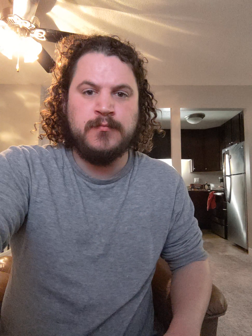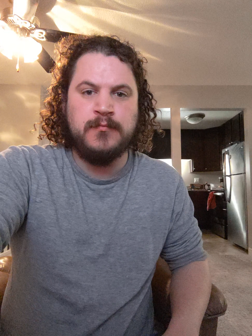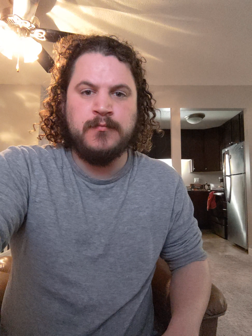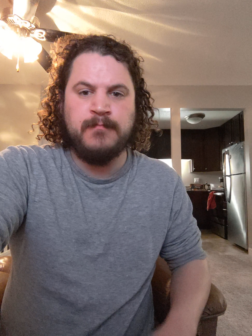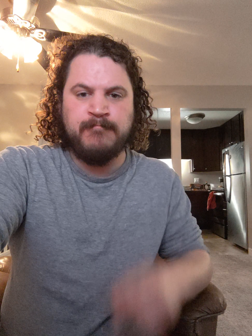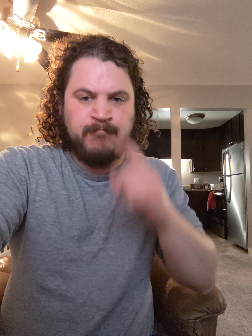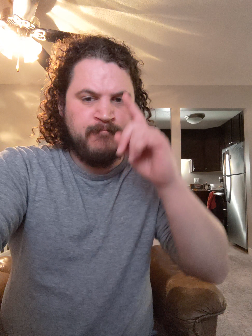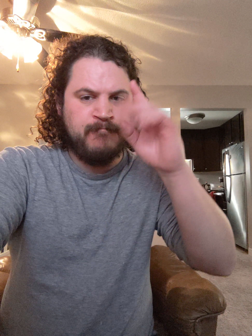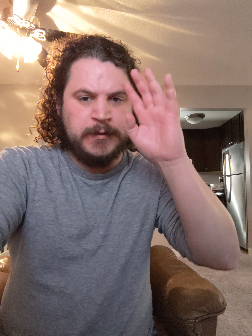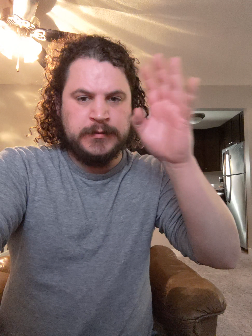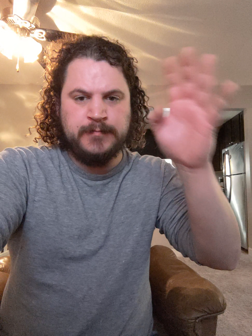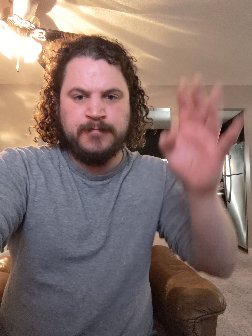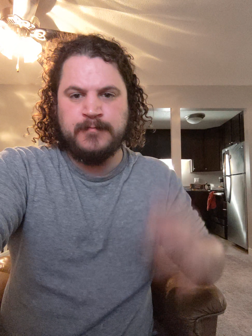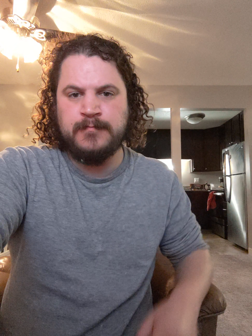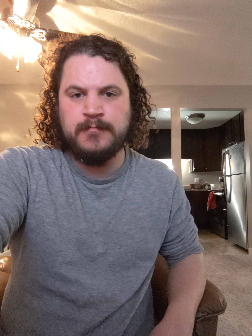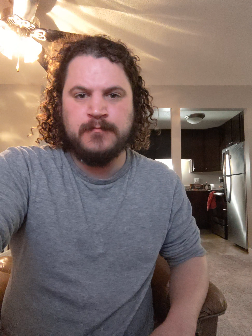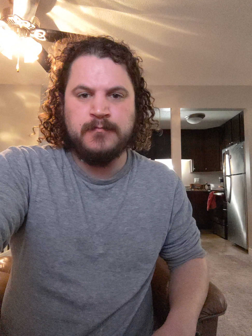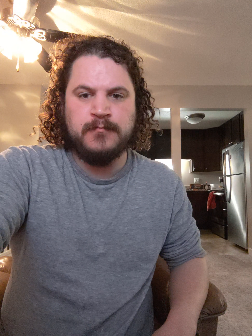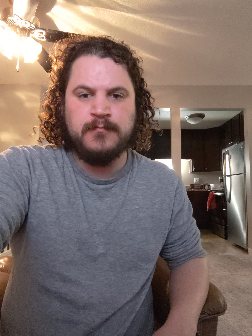pretend